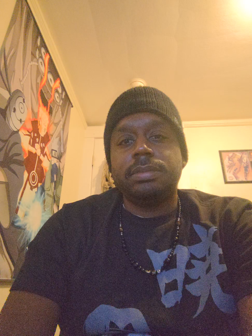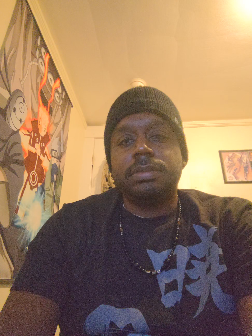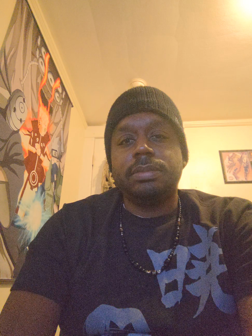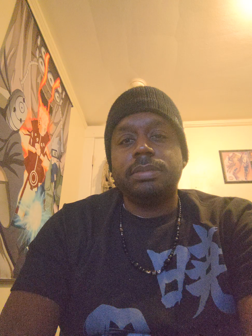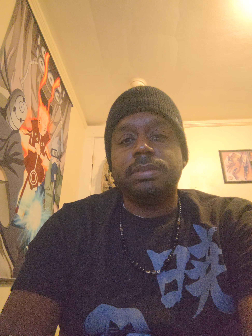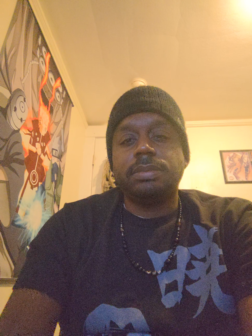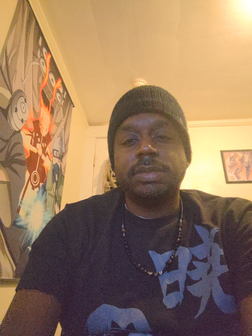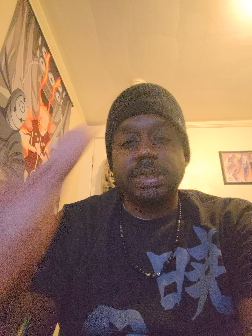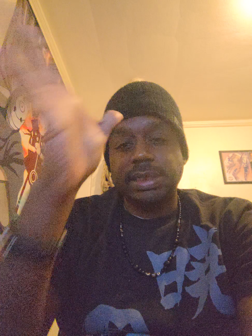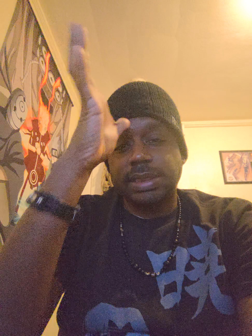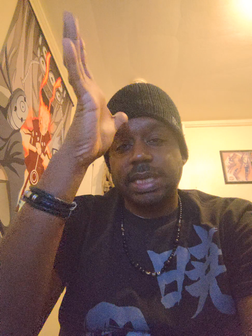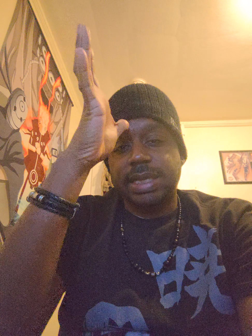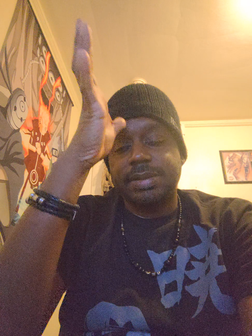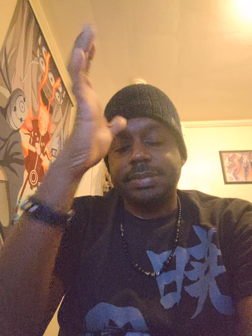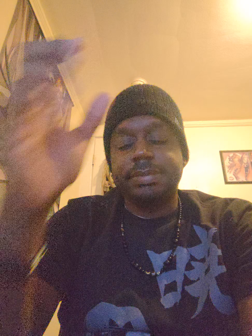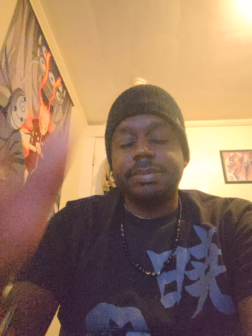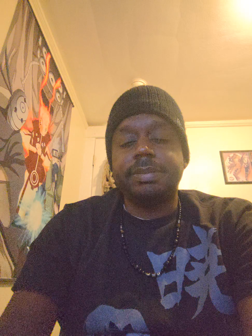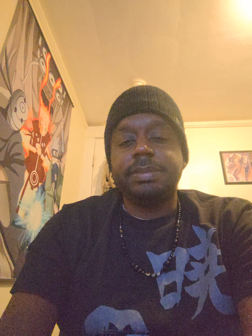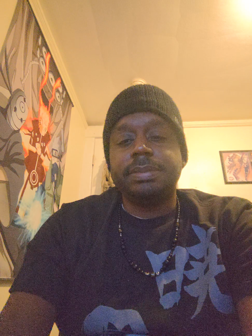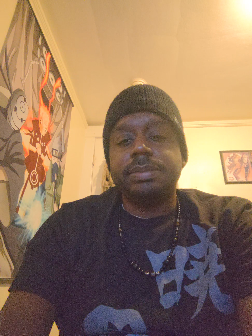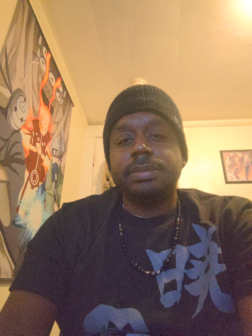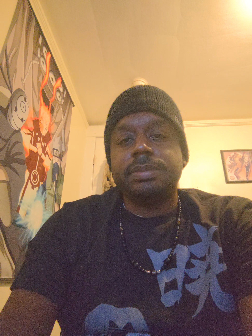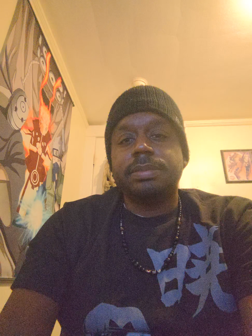dad